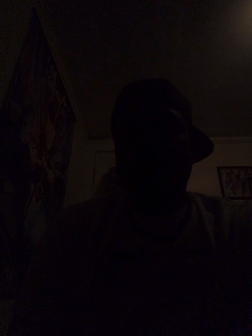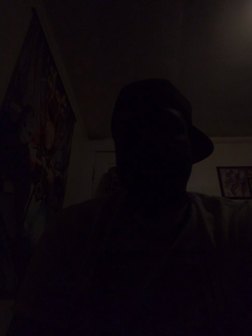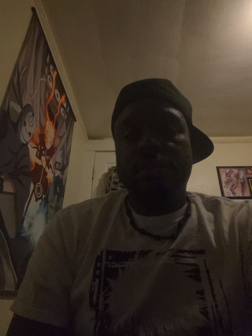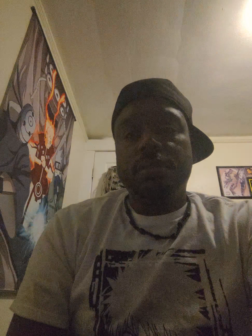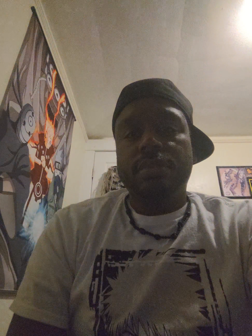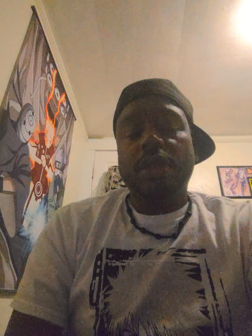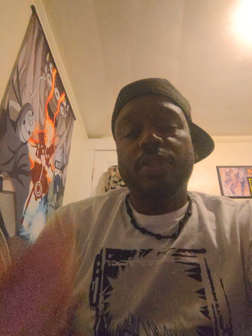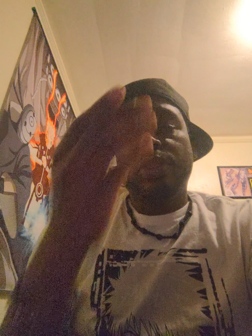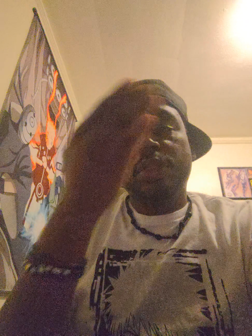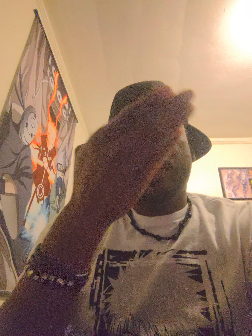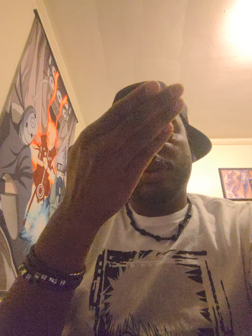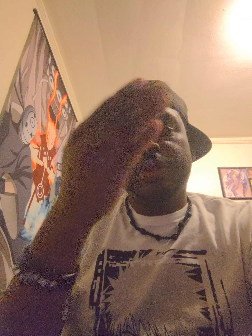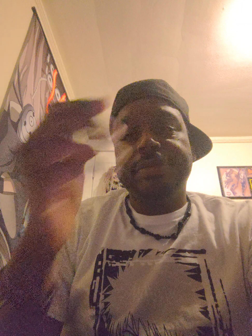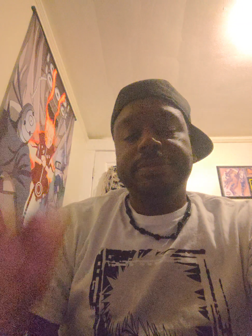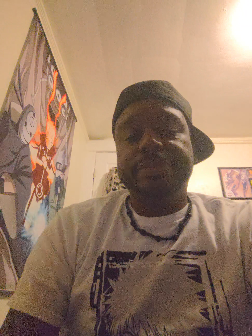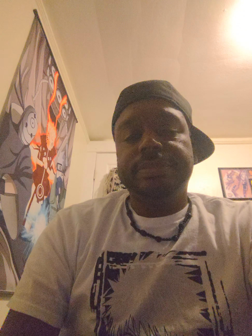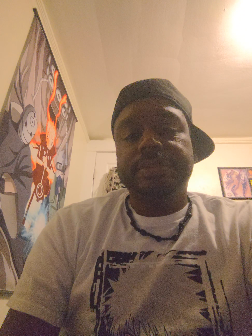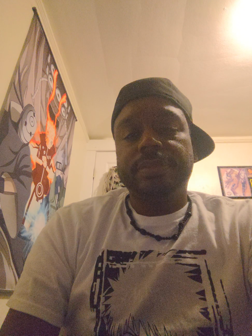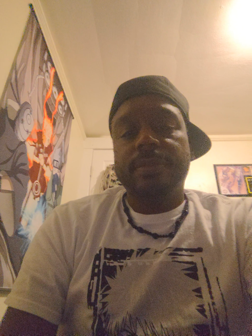there